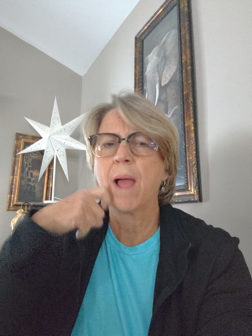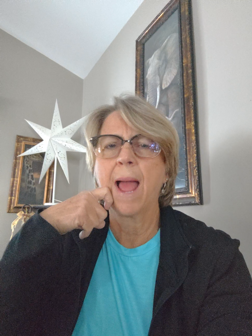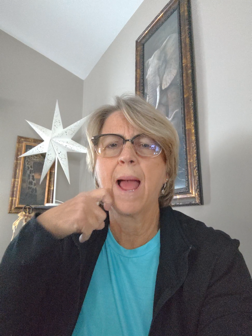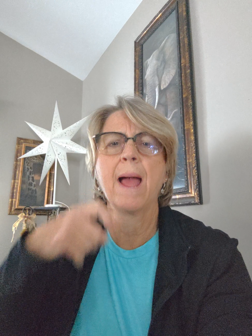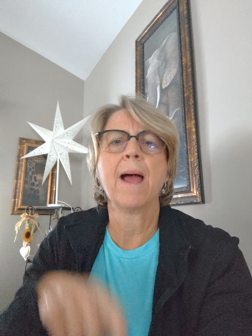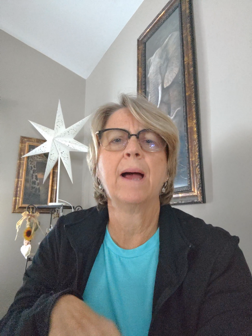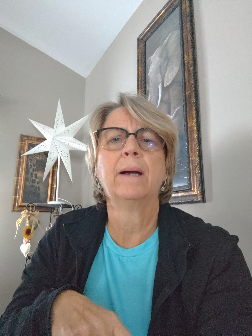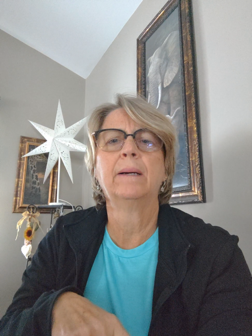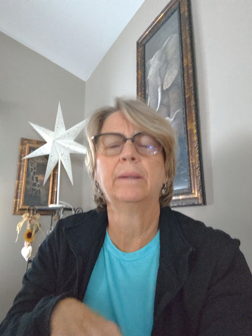dry